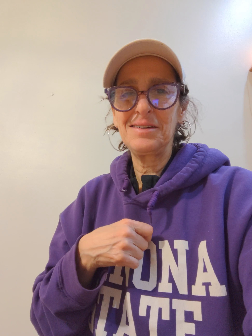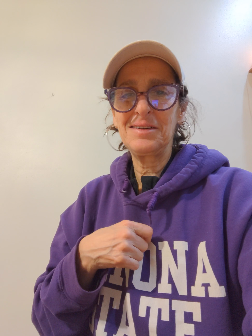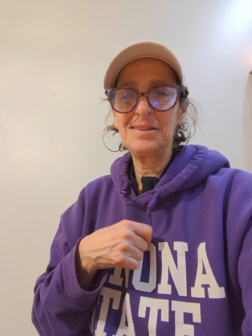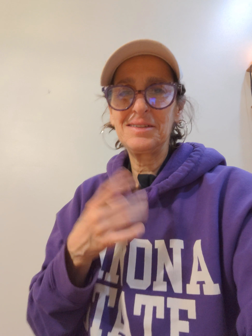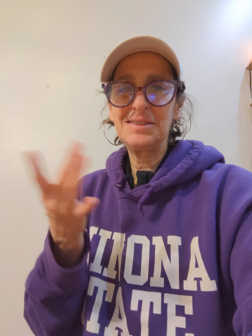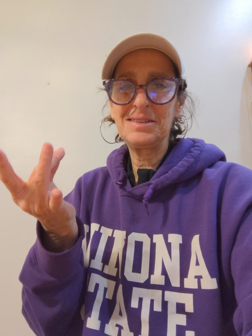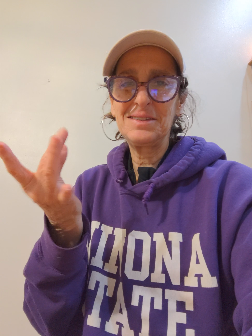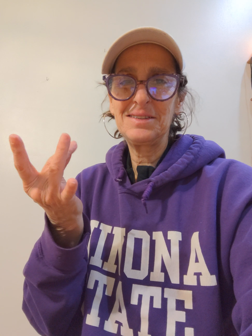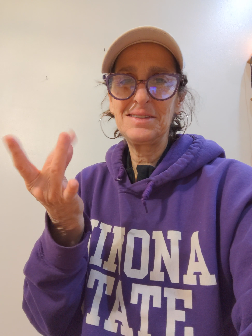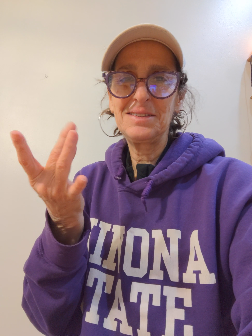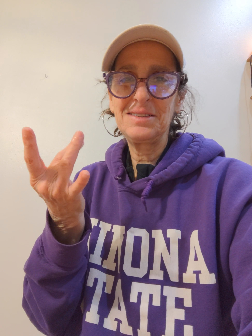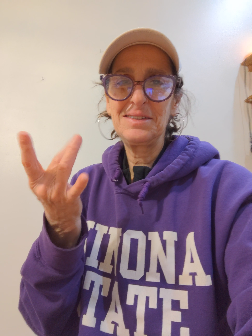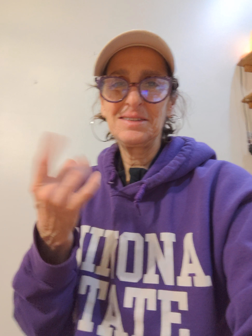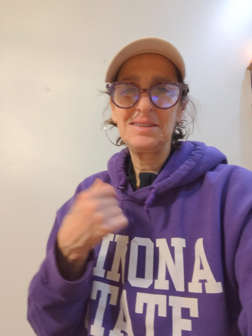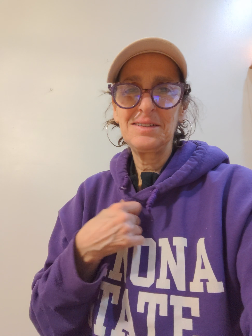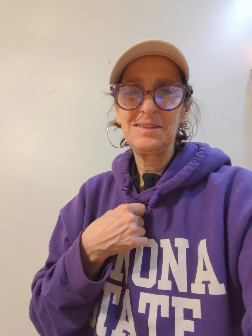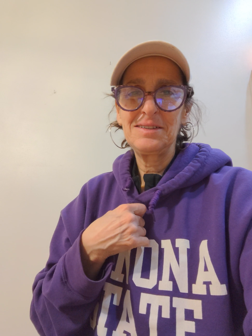sticky